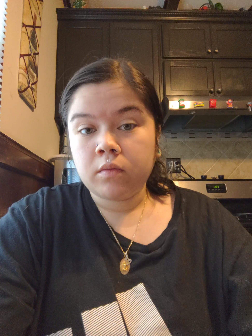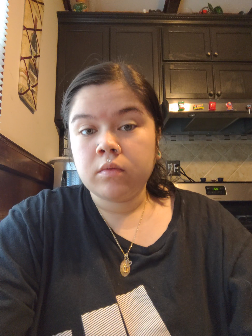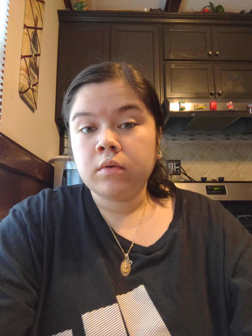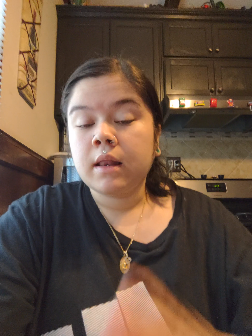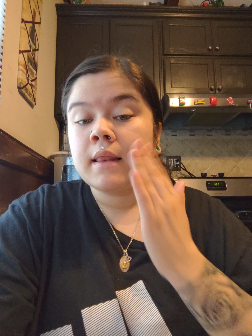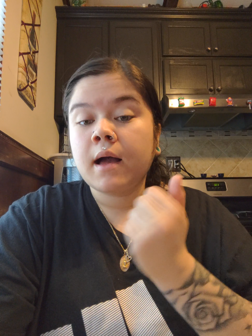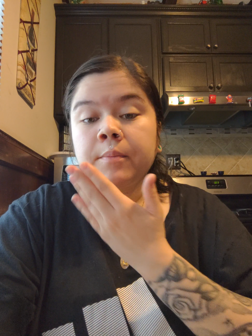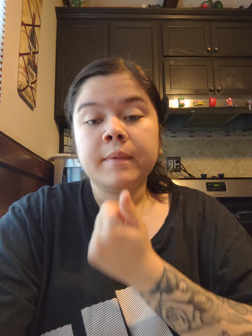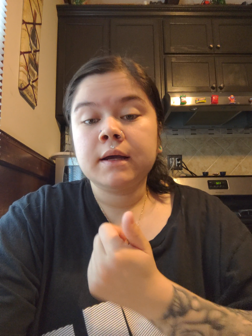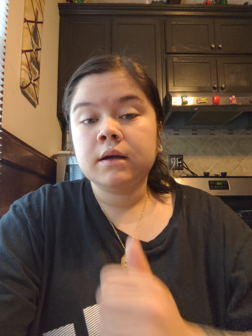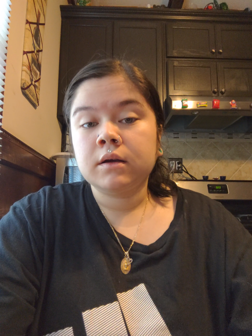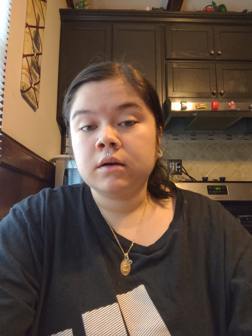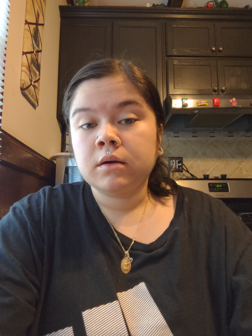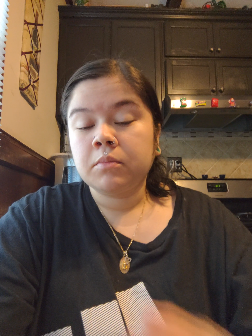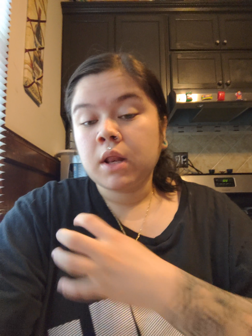napkin